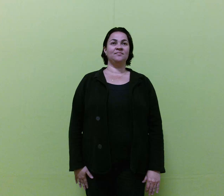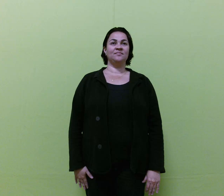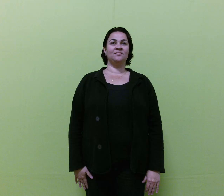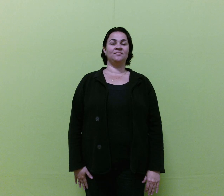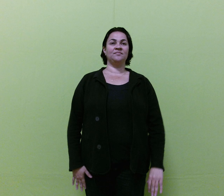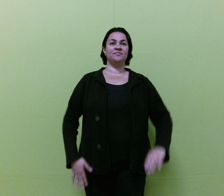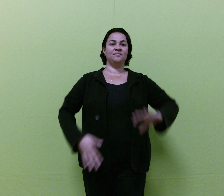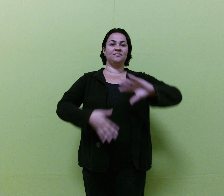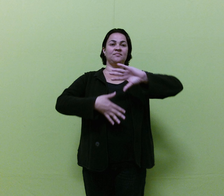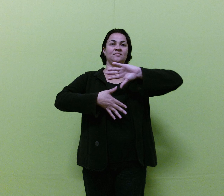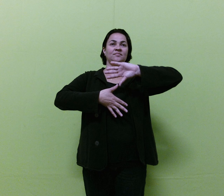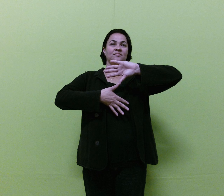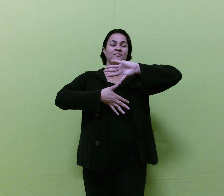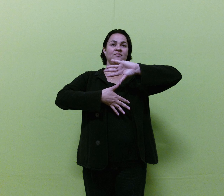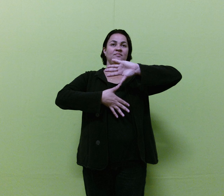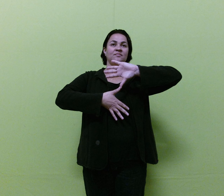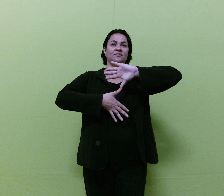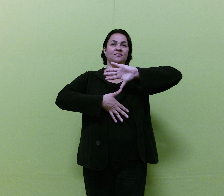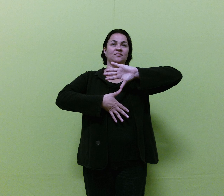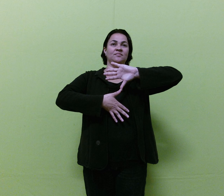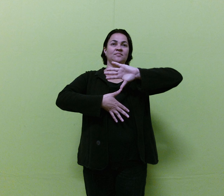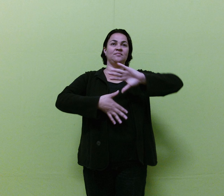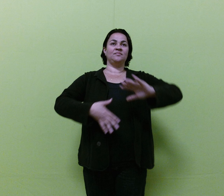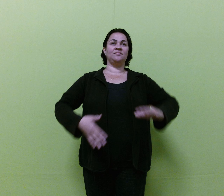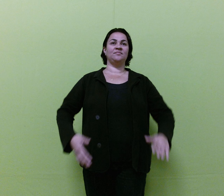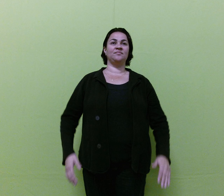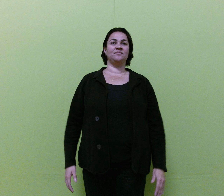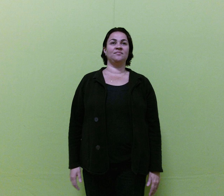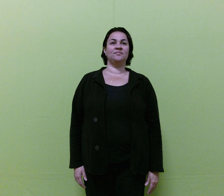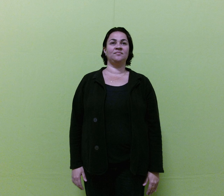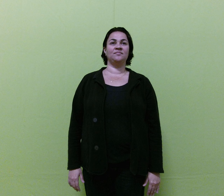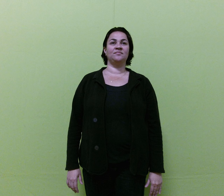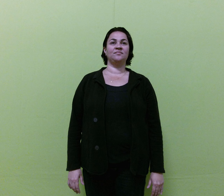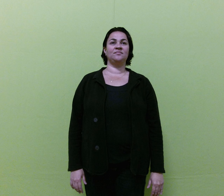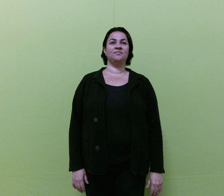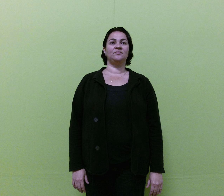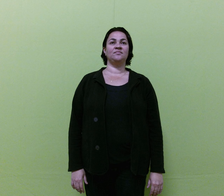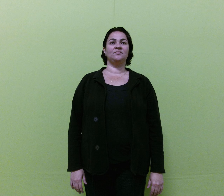América